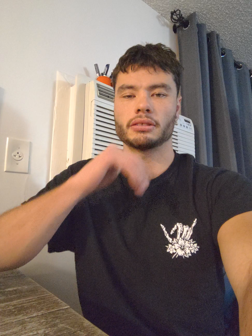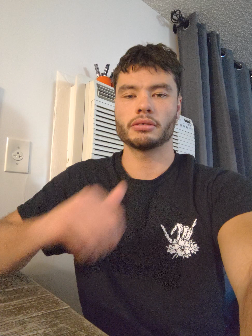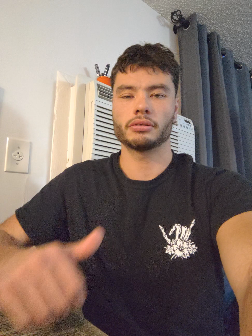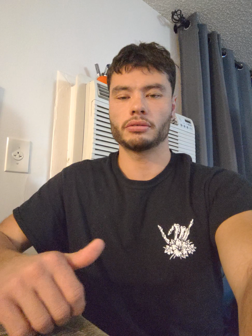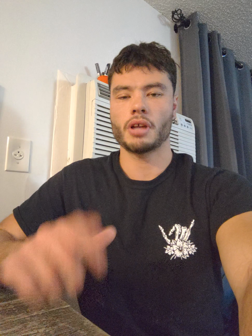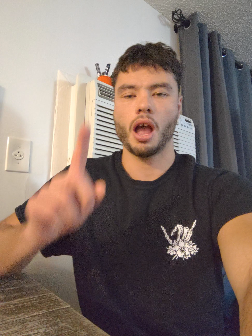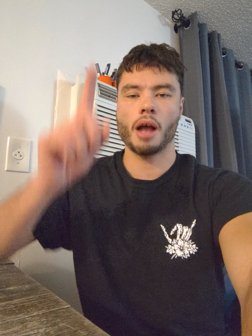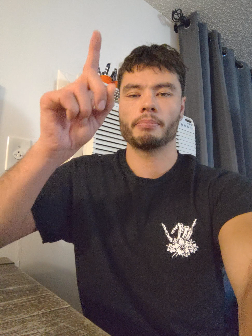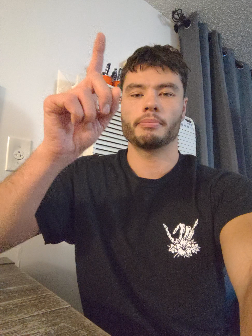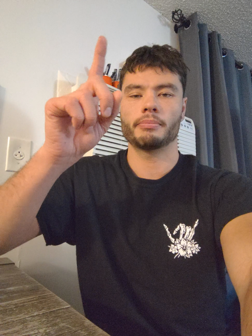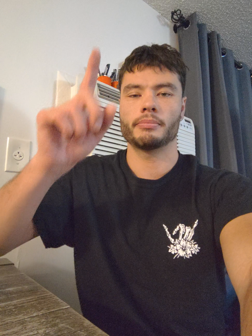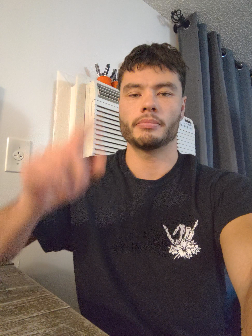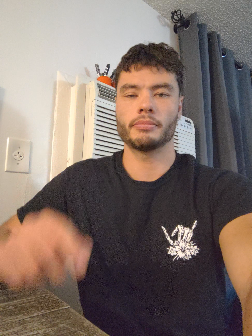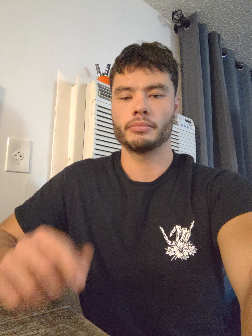up